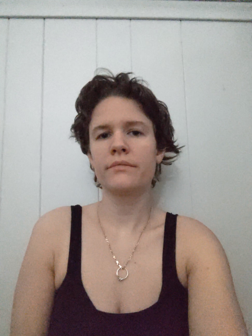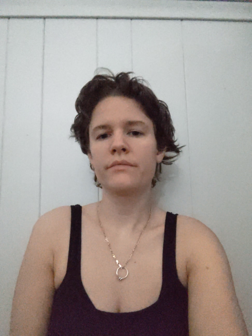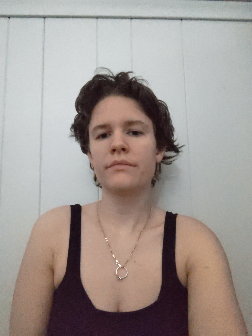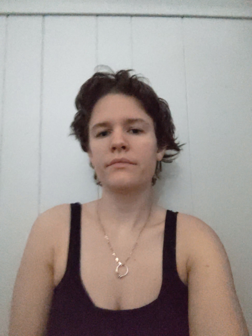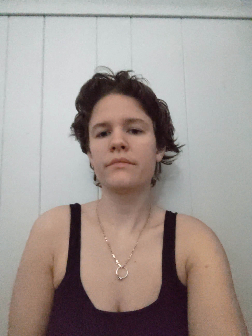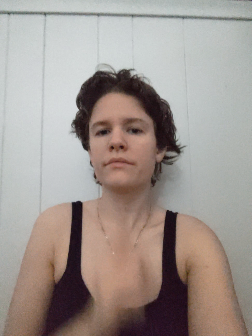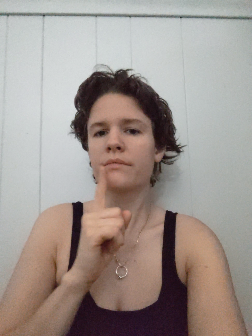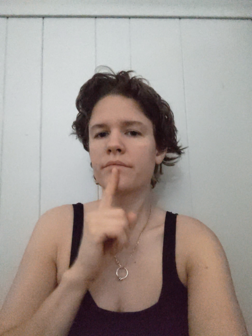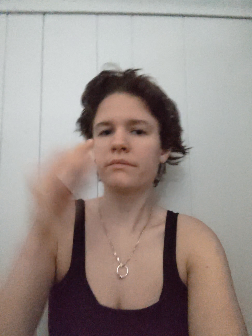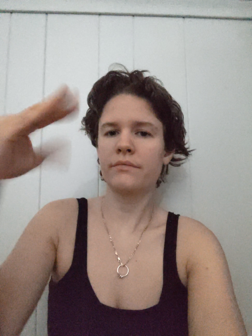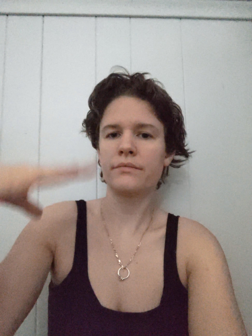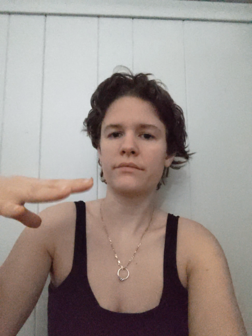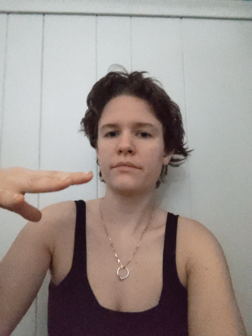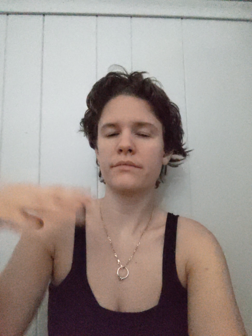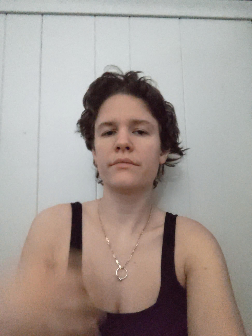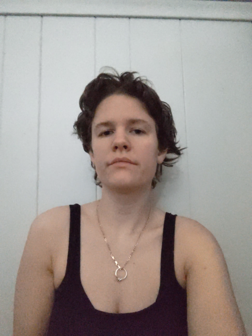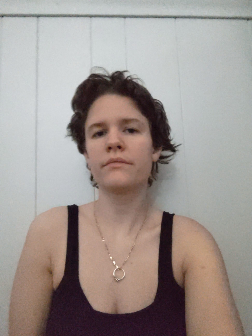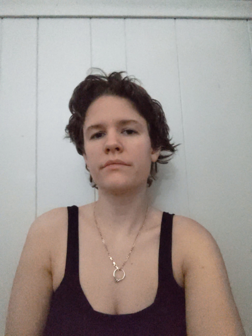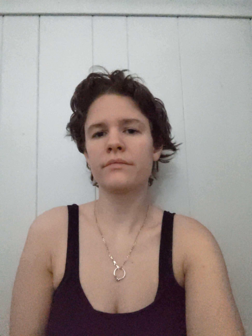lamp